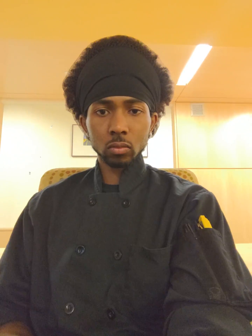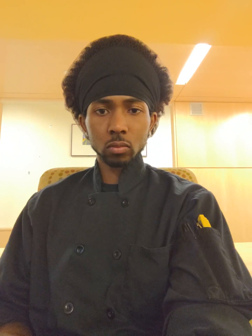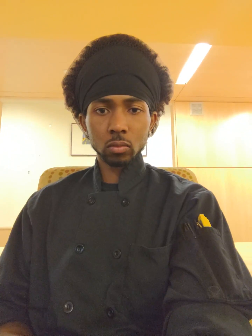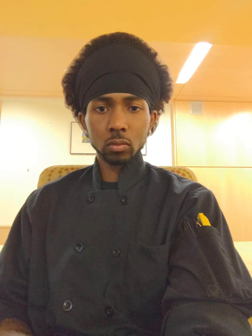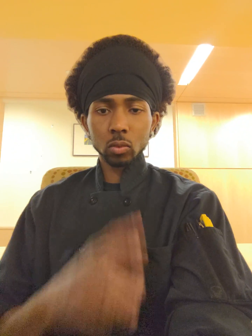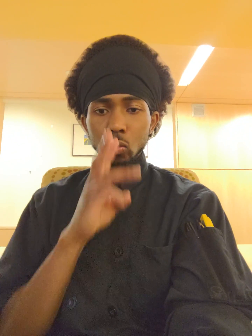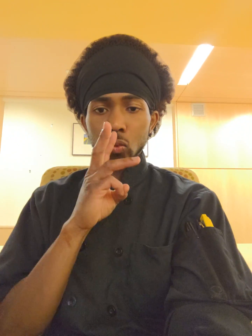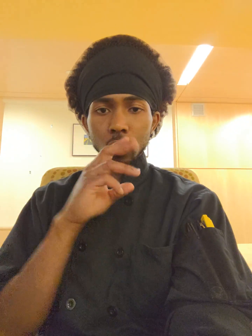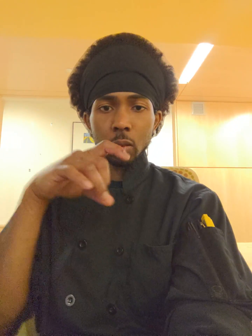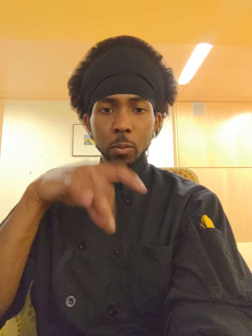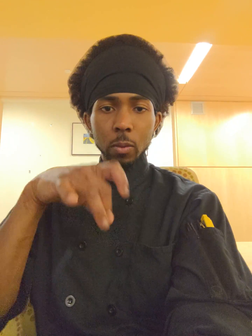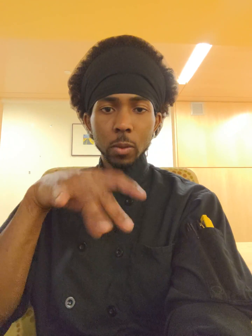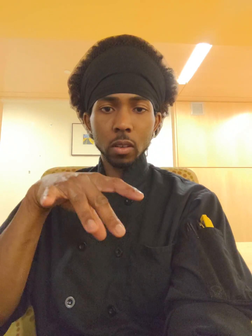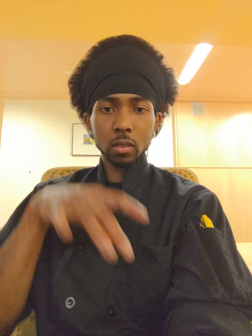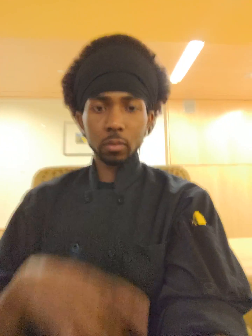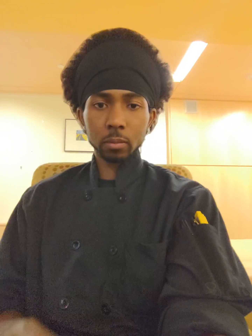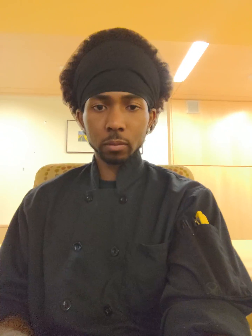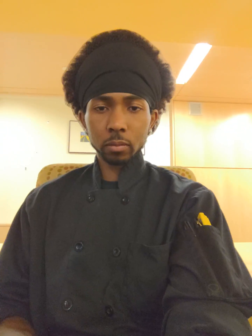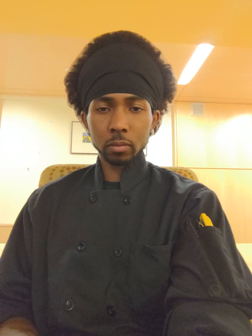melon